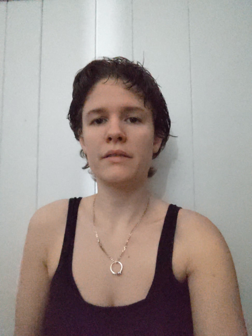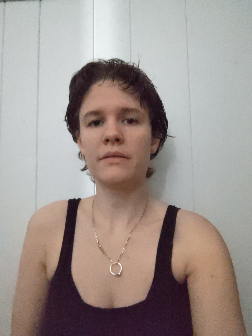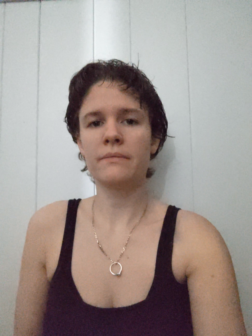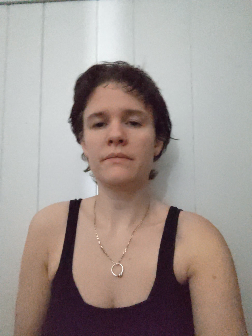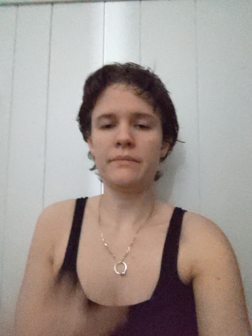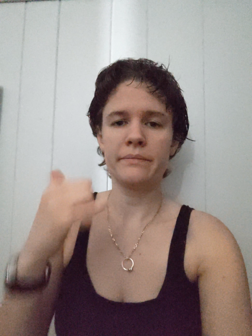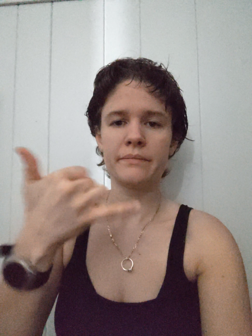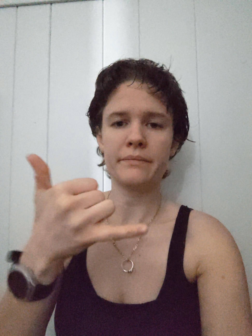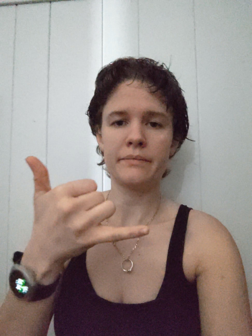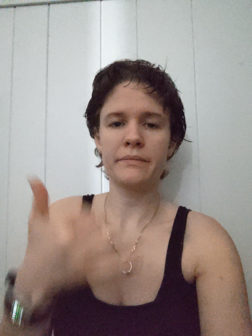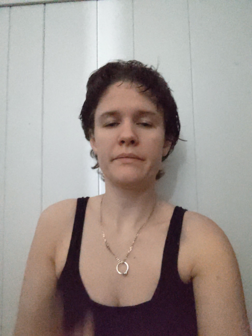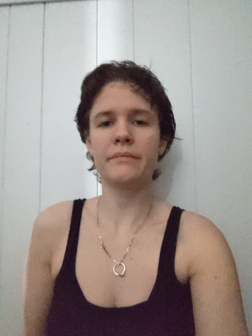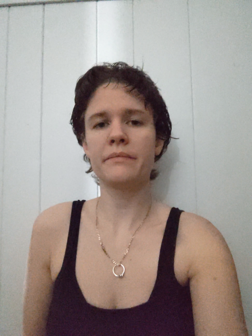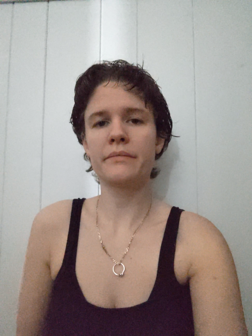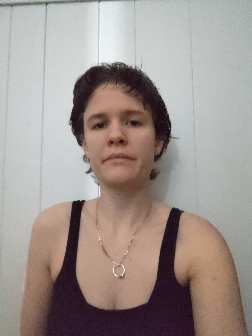yellow